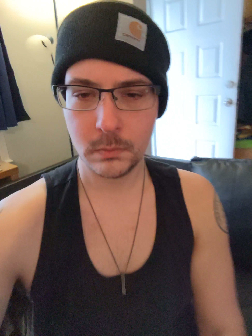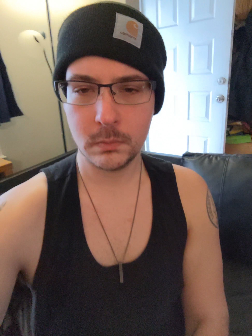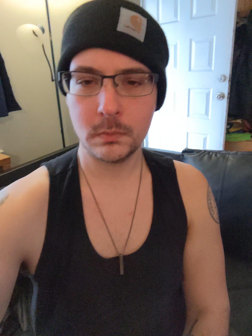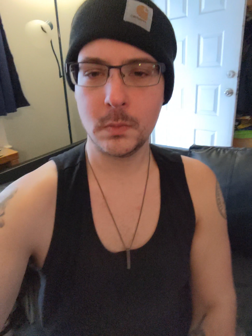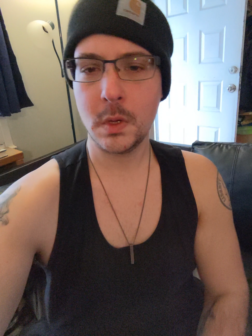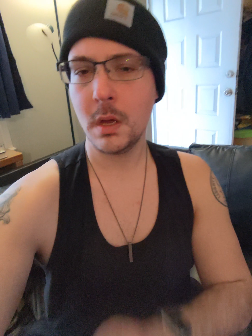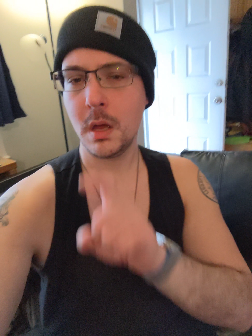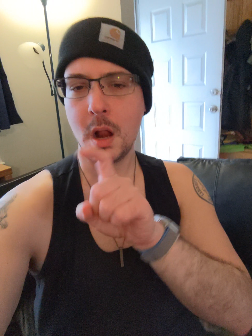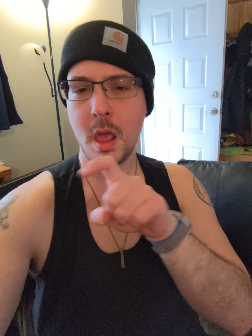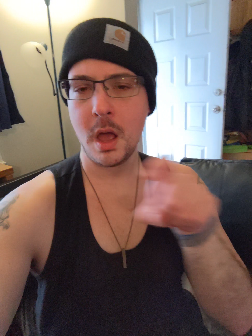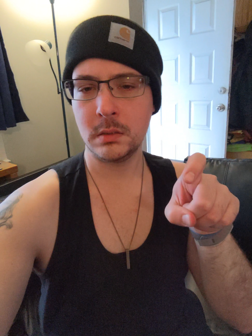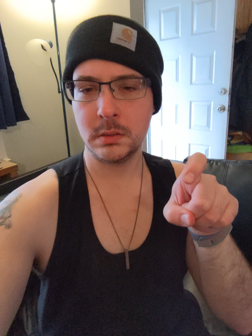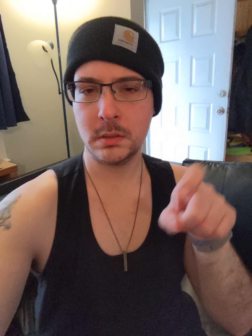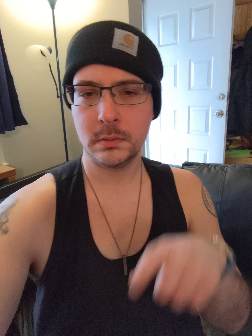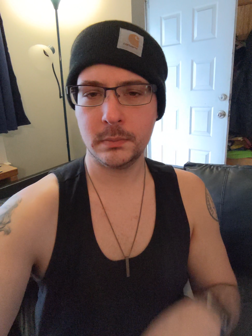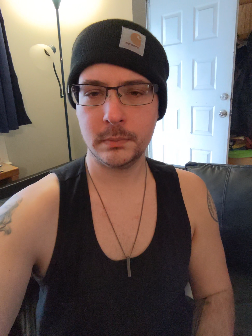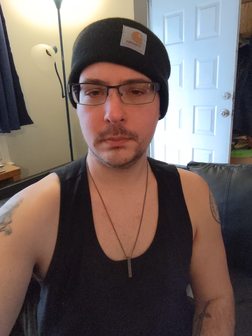closet